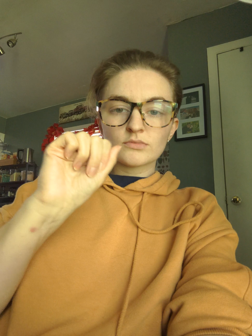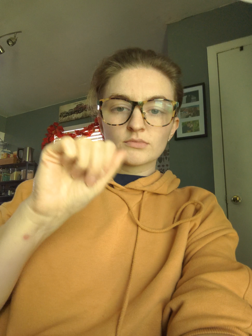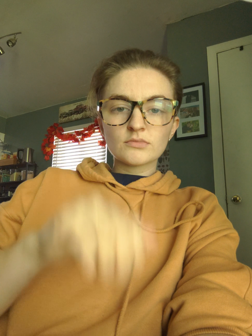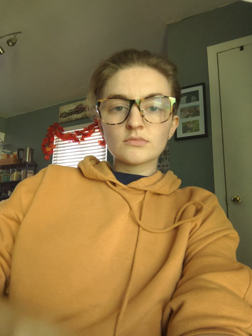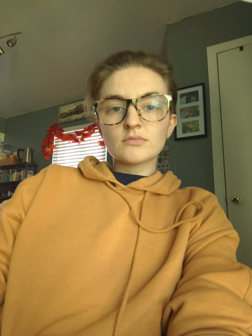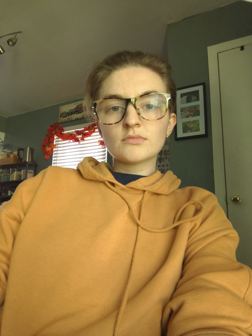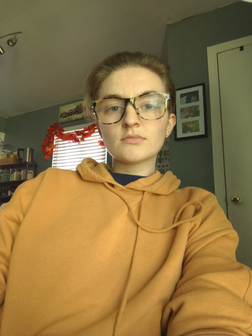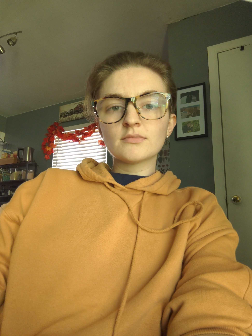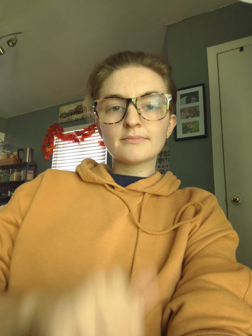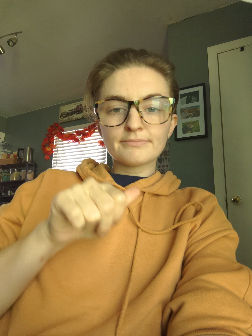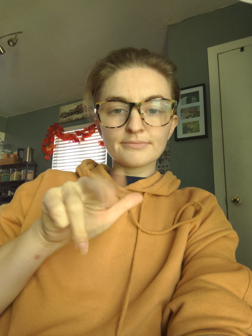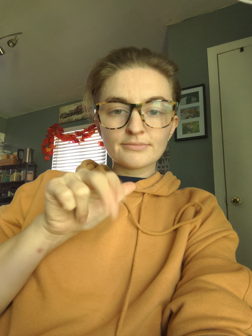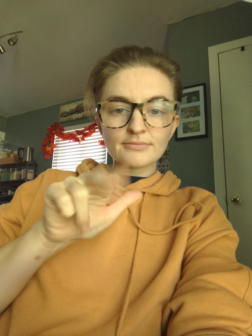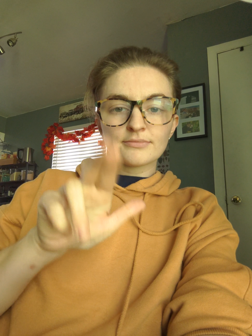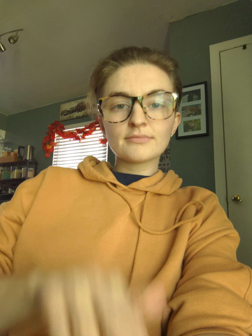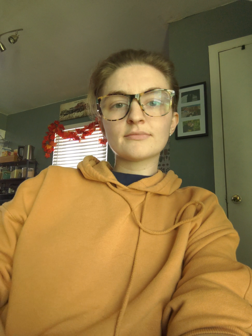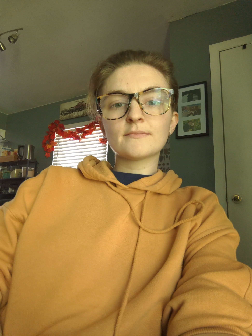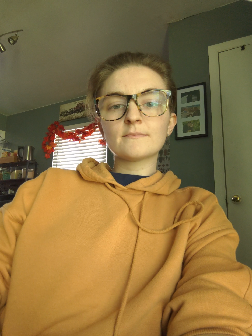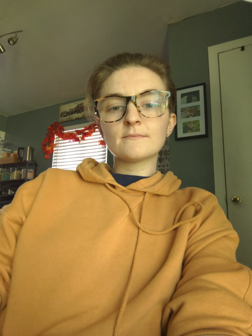lick